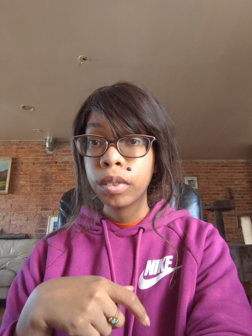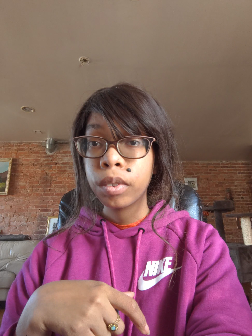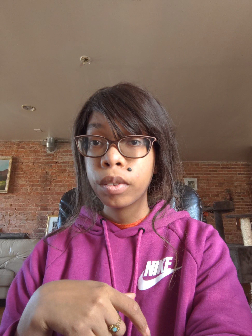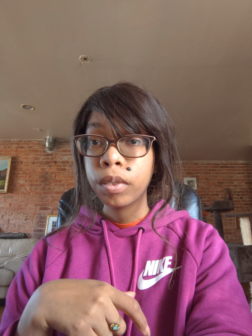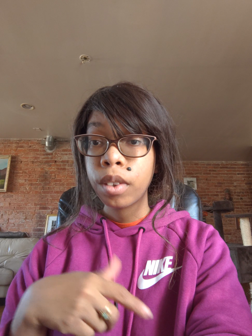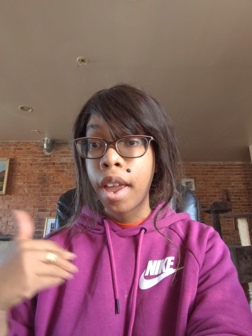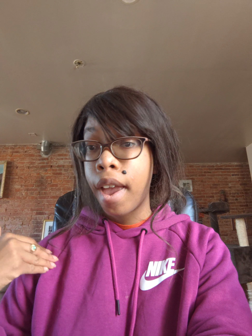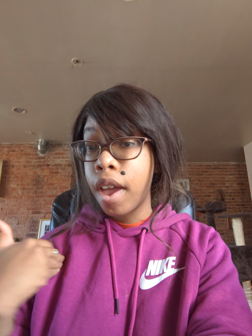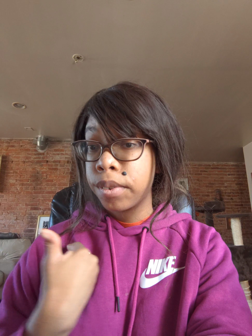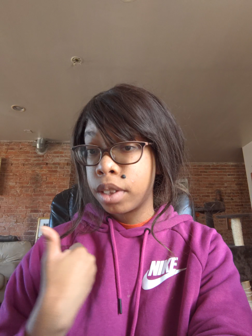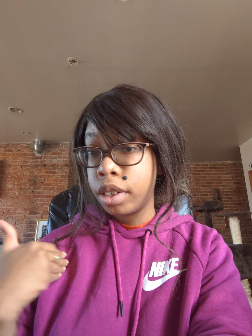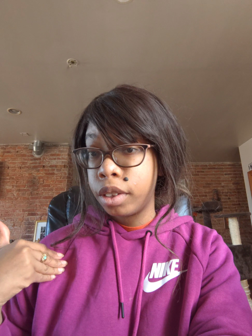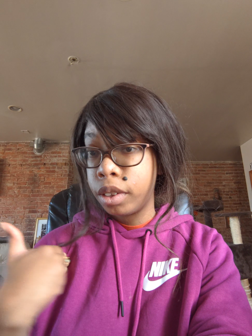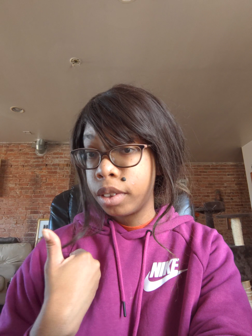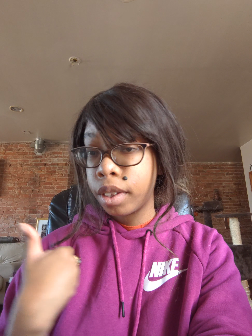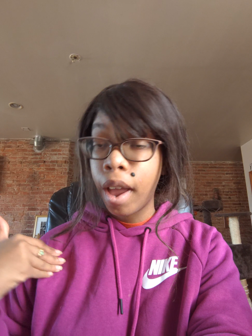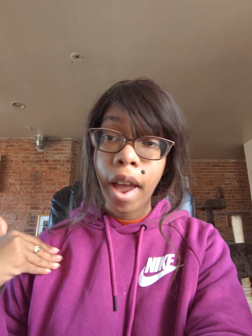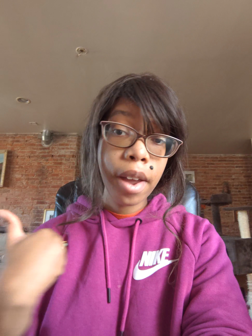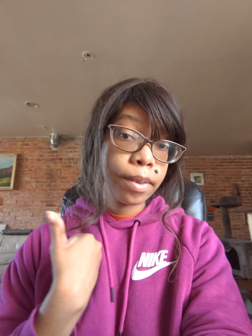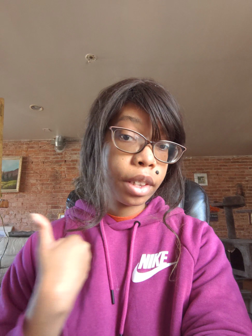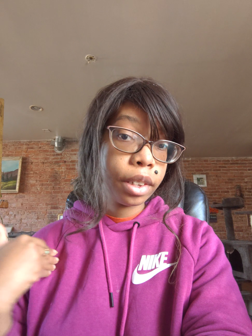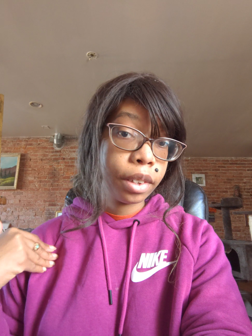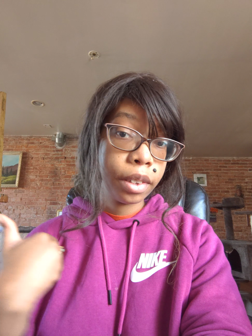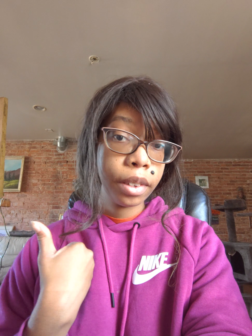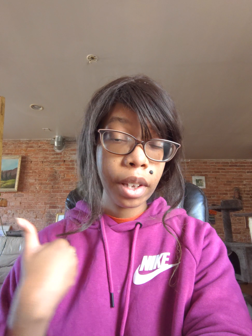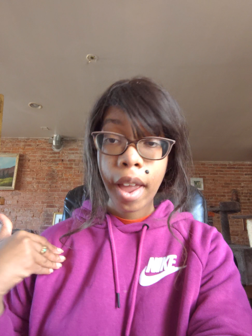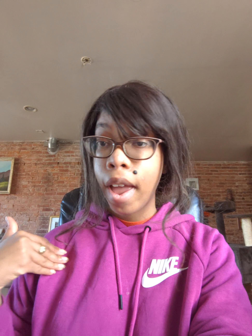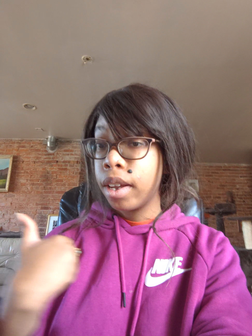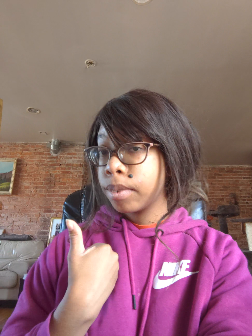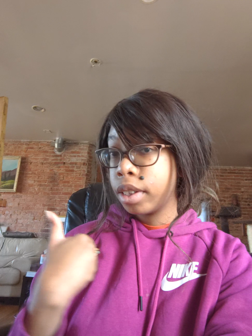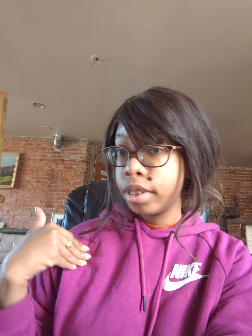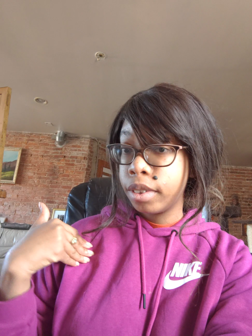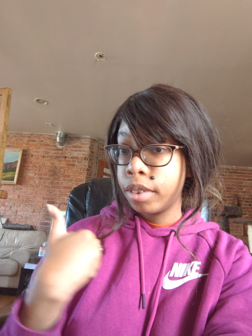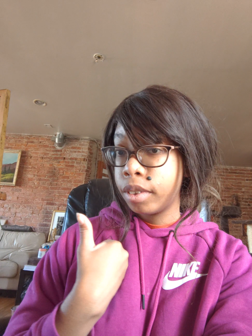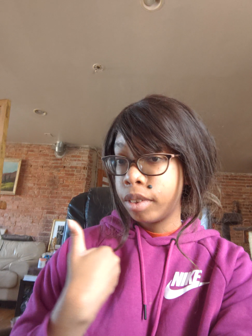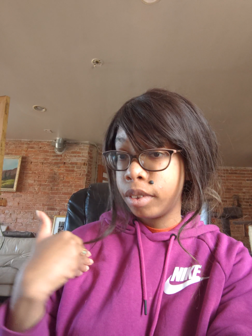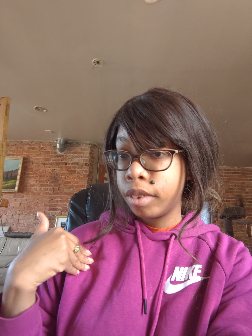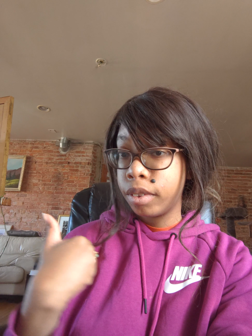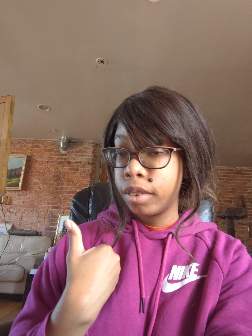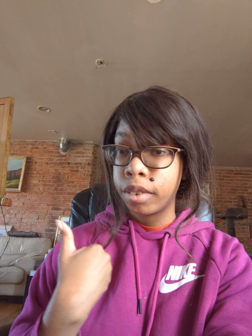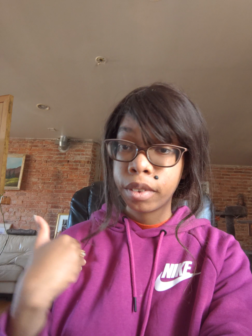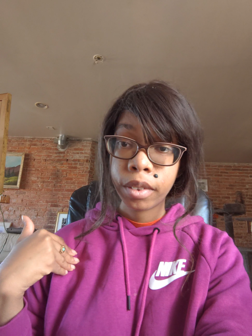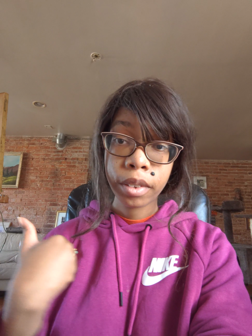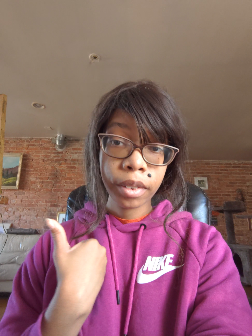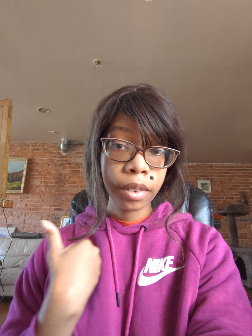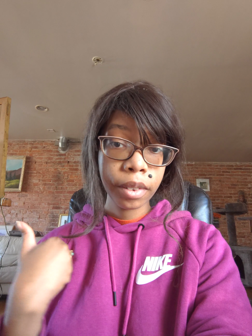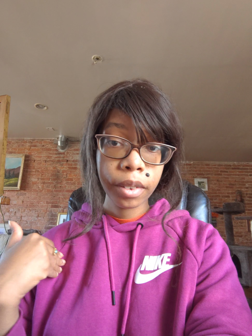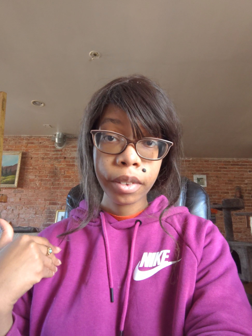animal